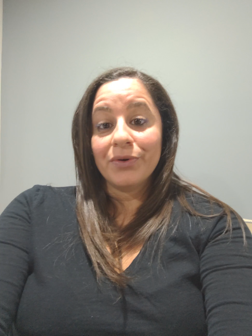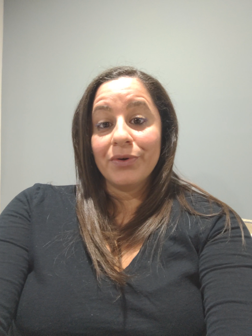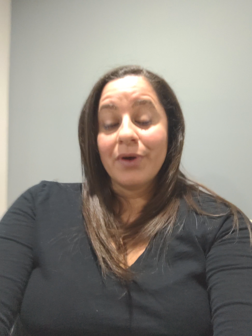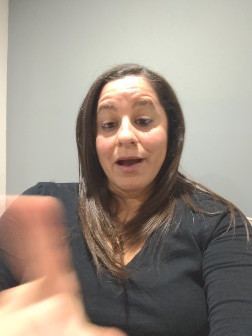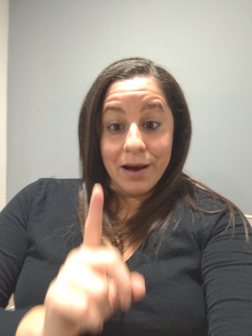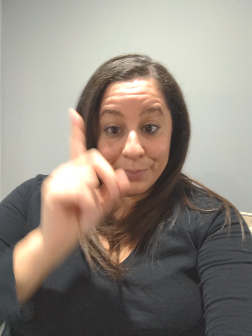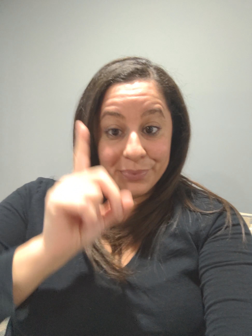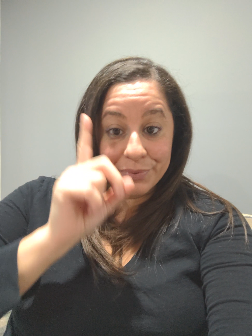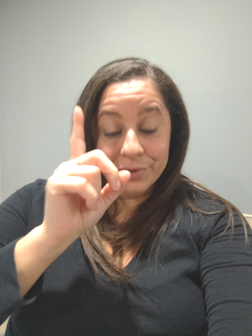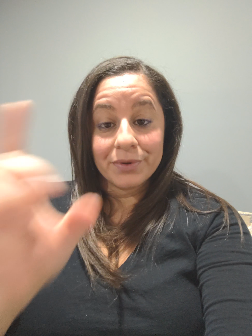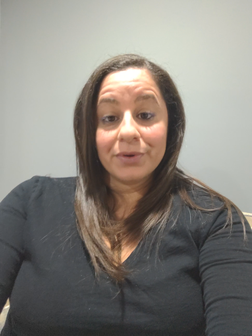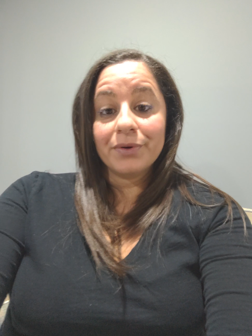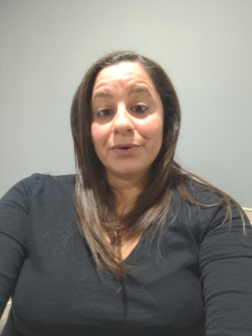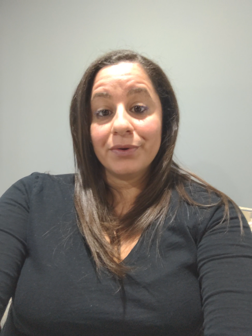up